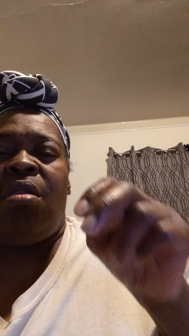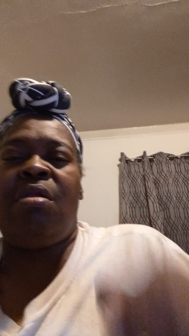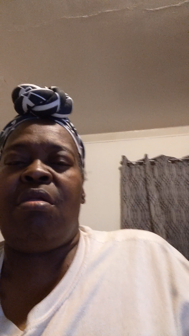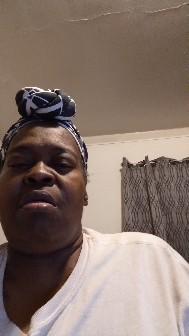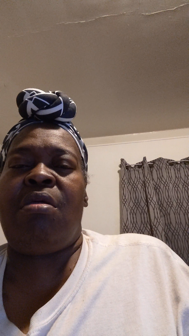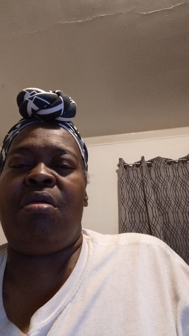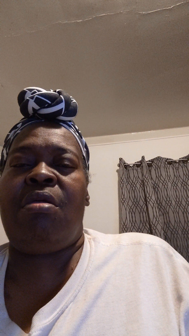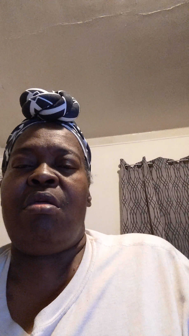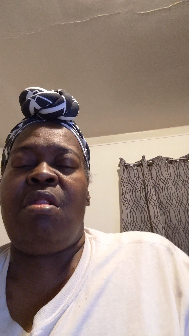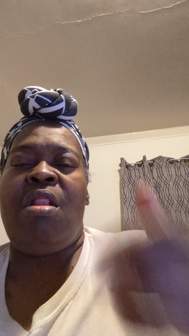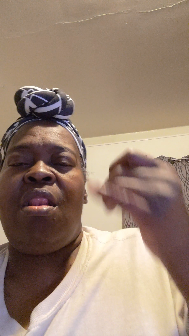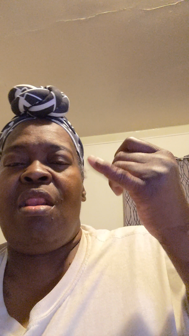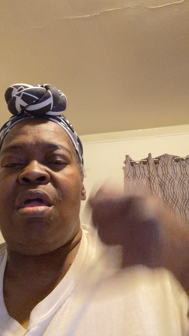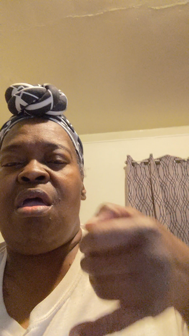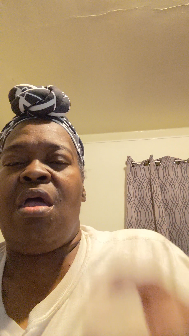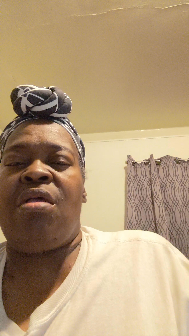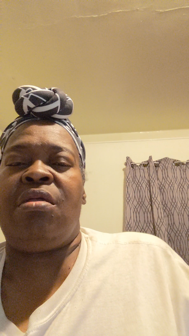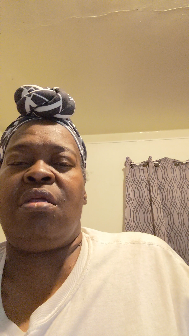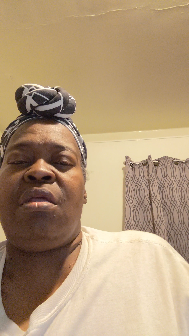last